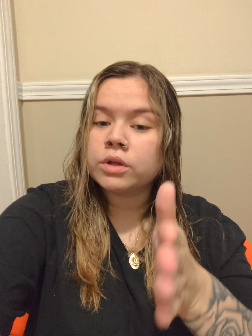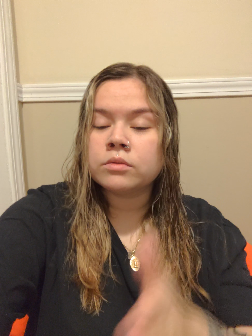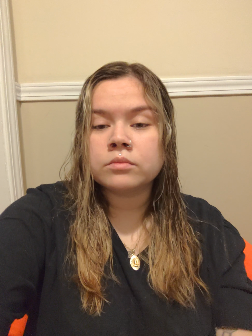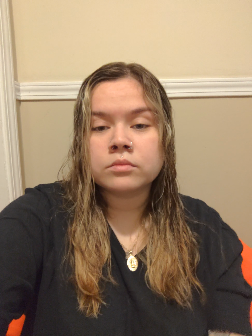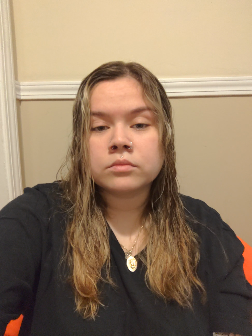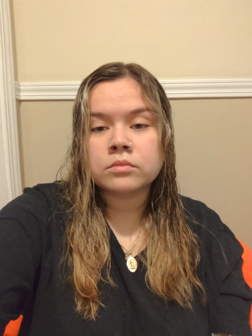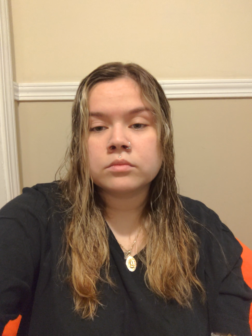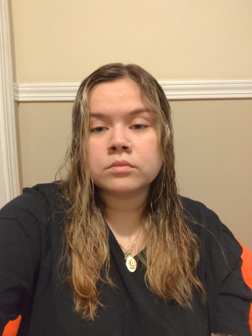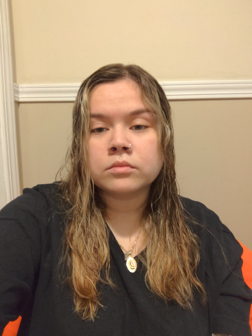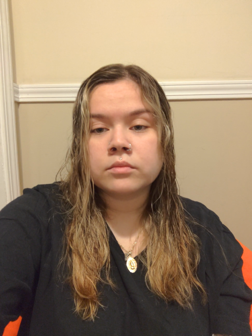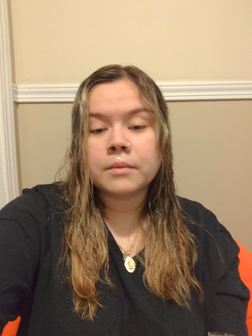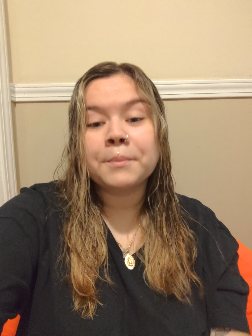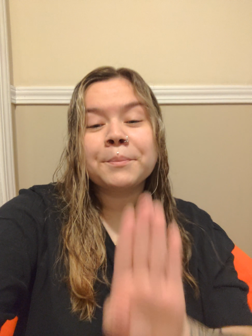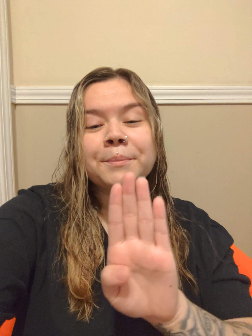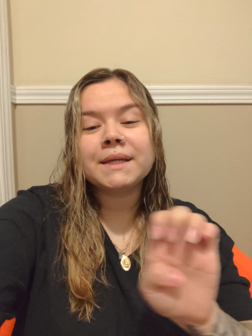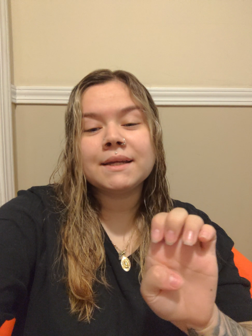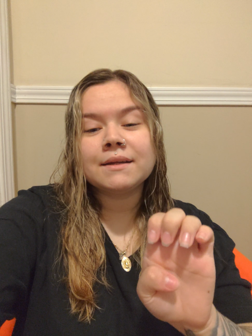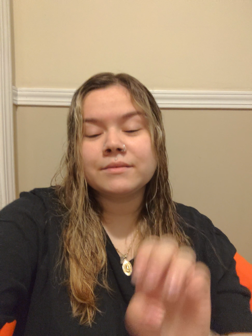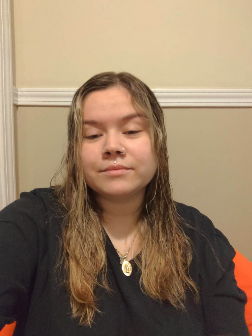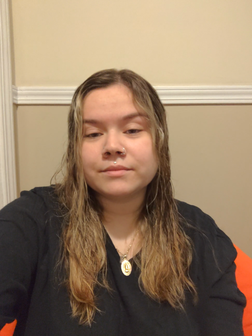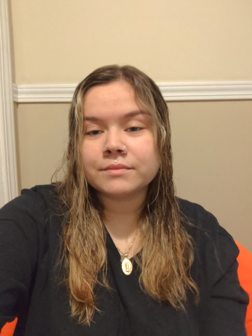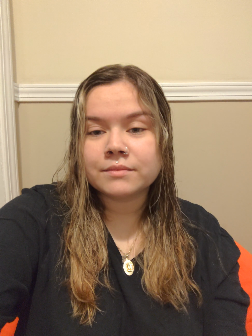be